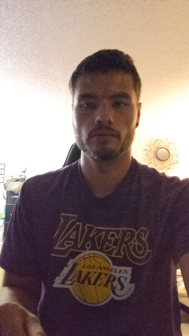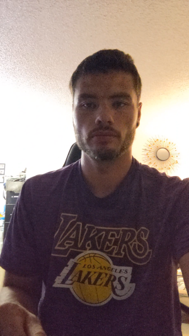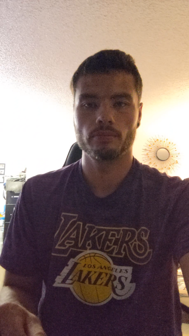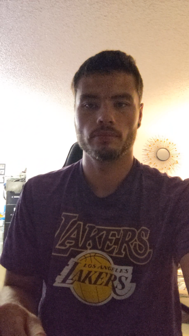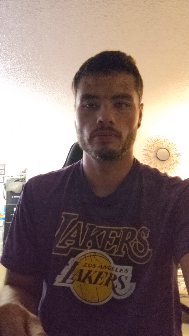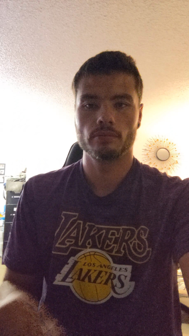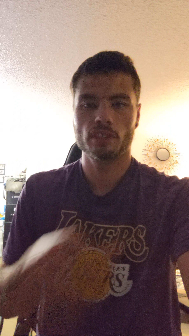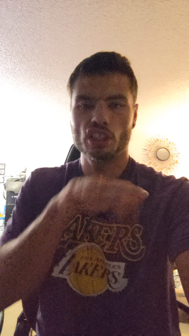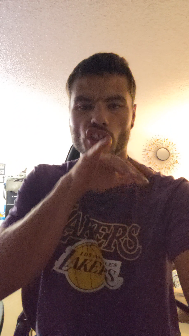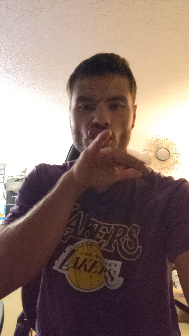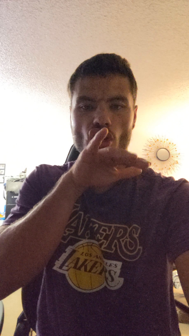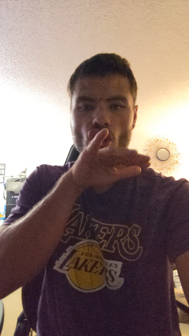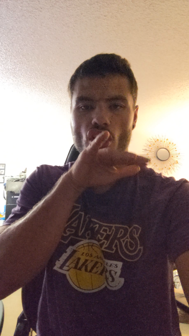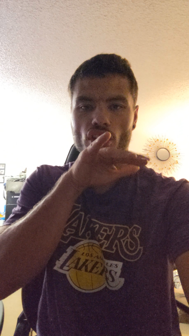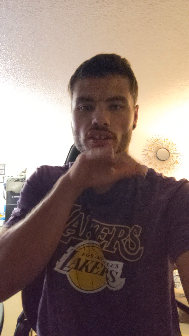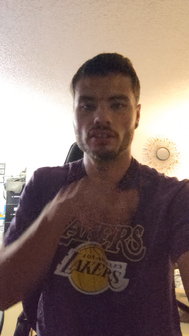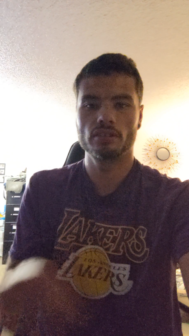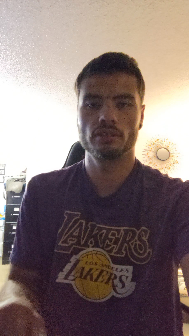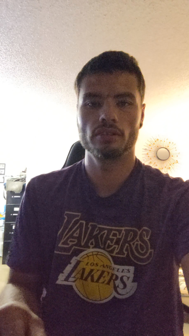naughty